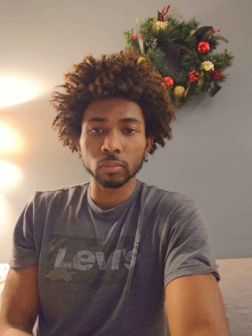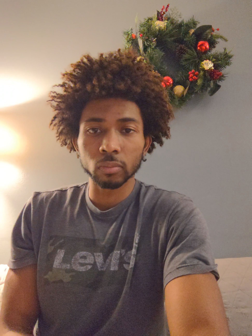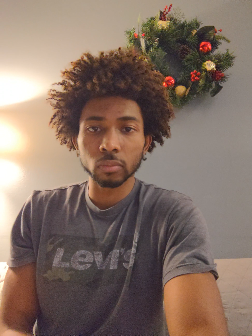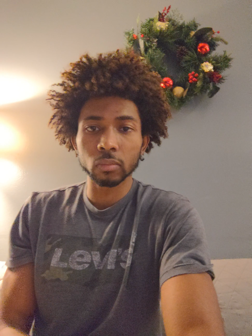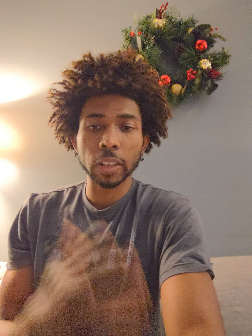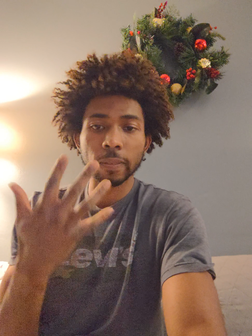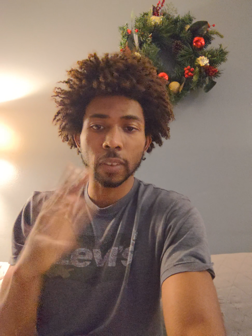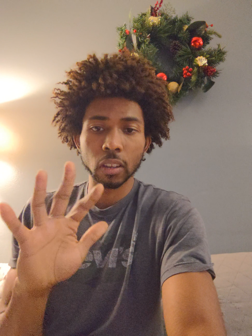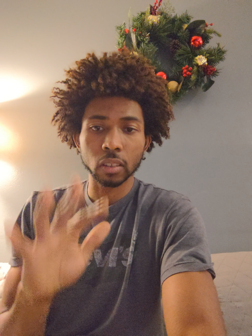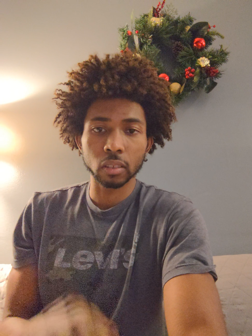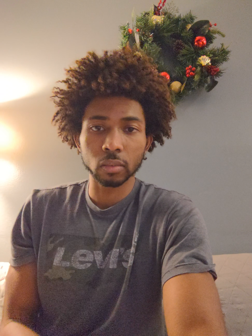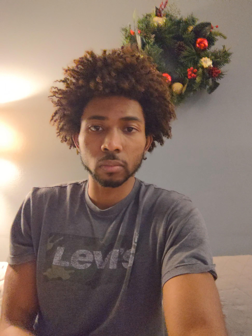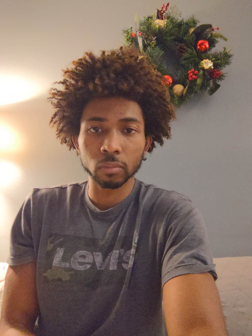finish